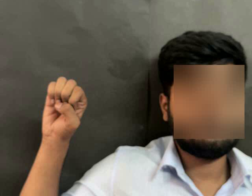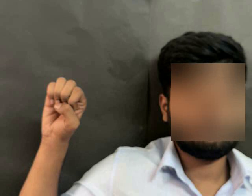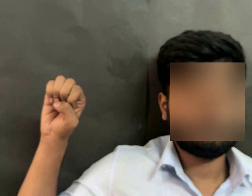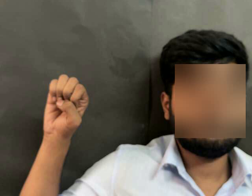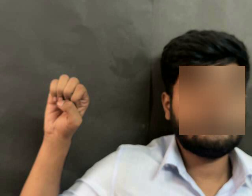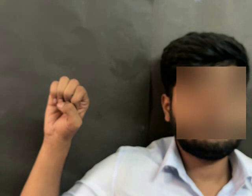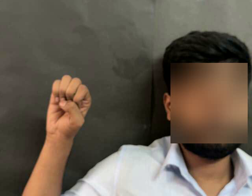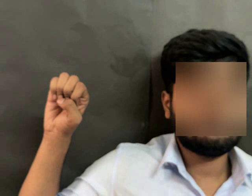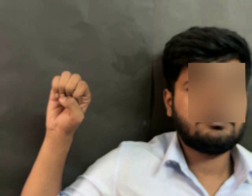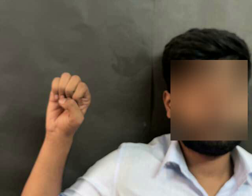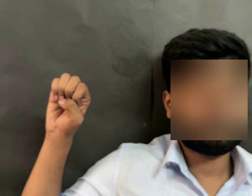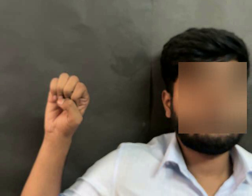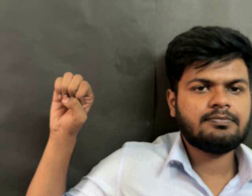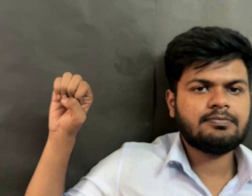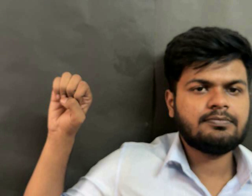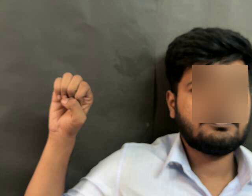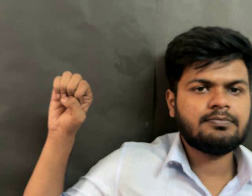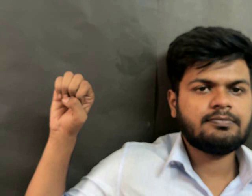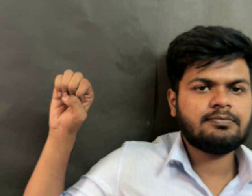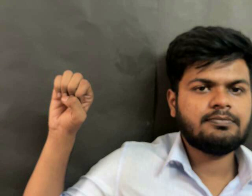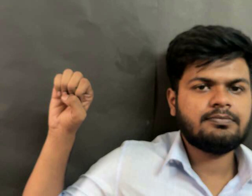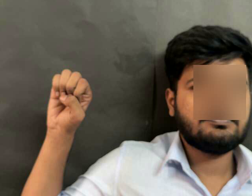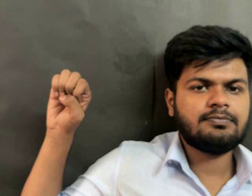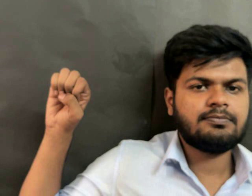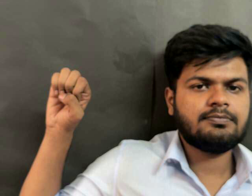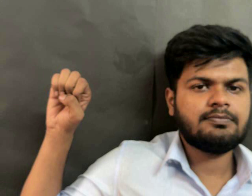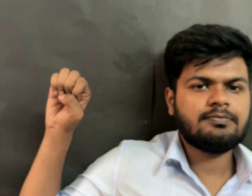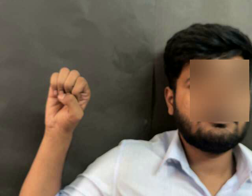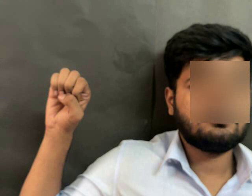E